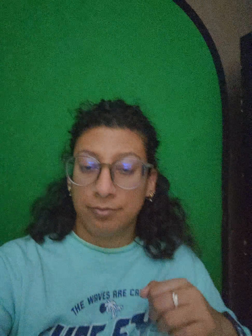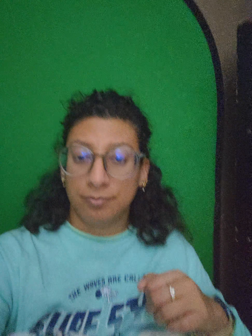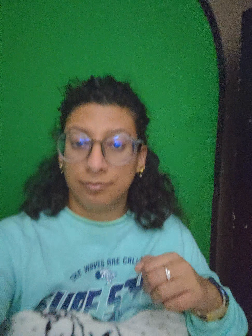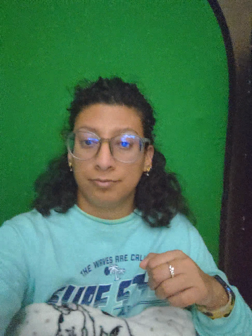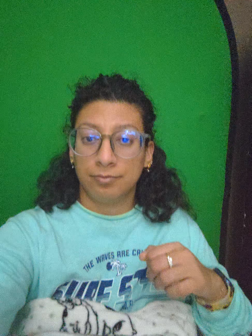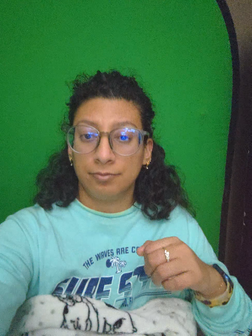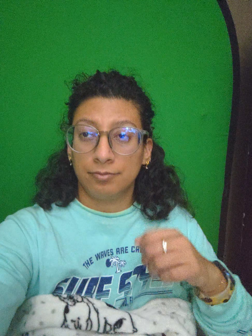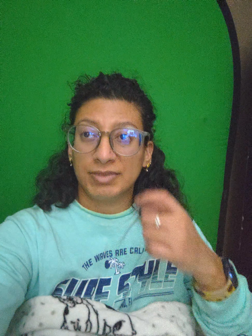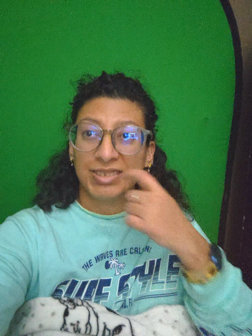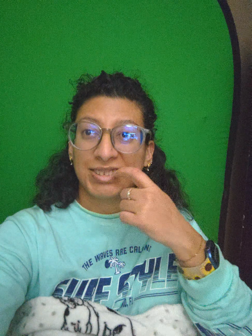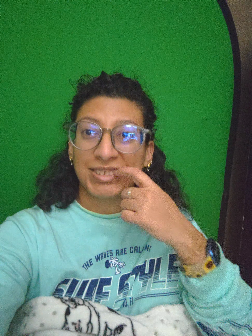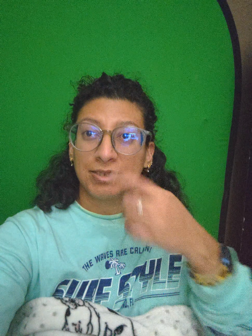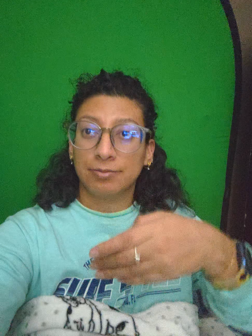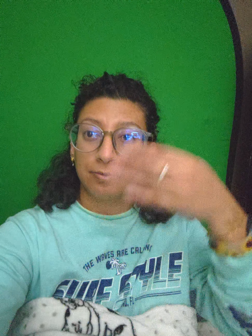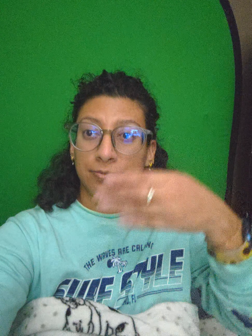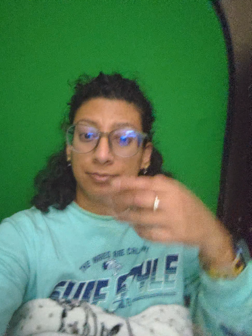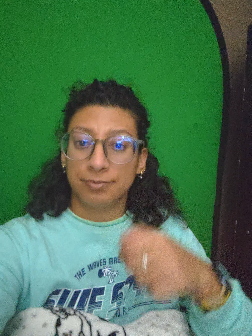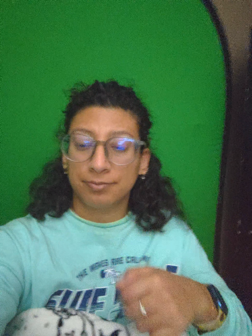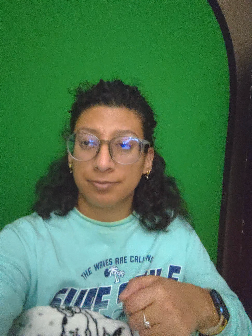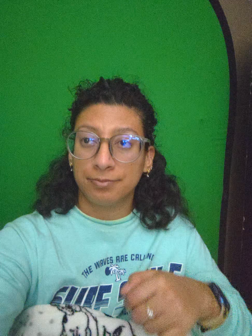window